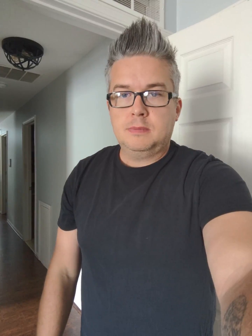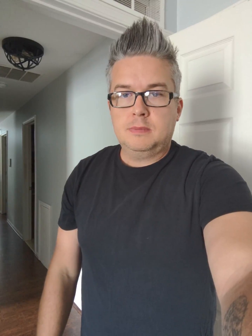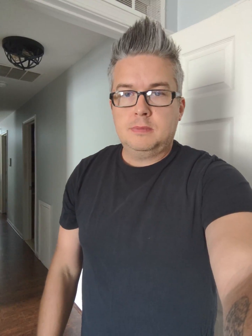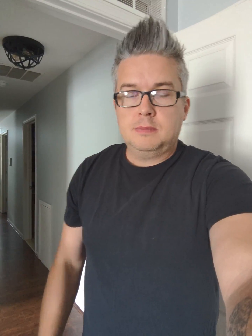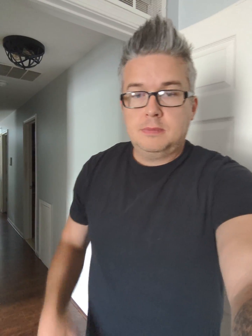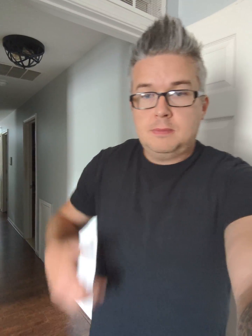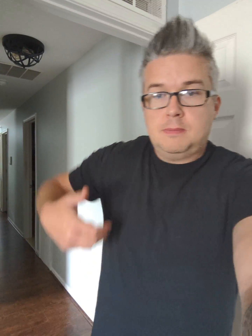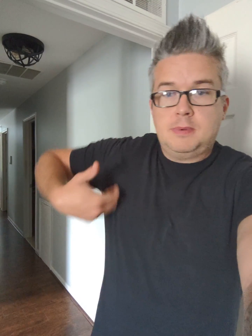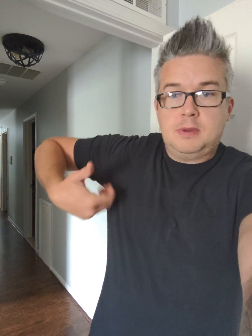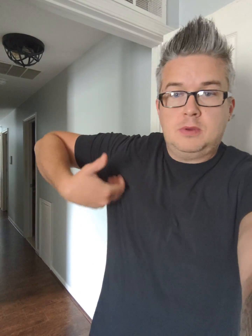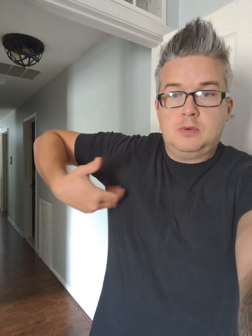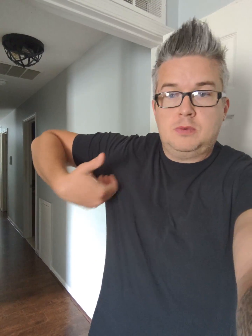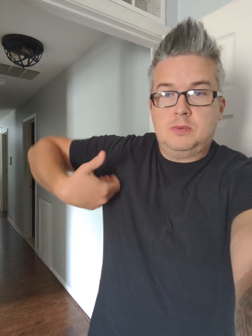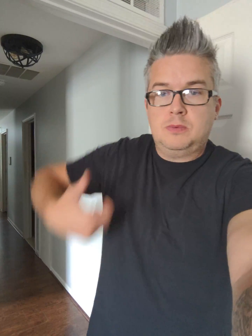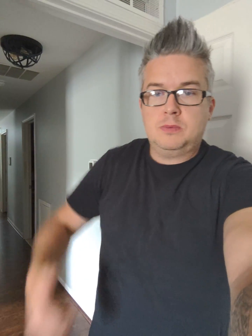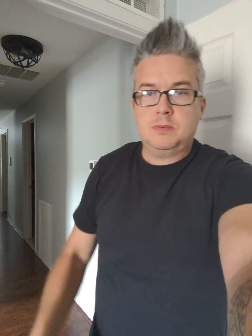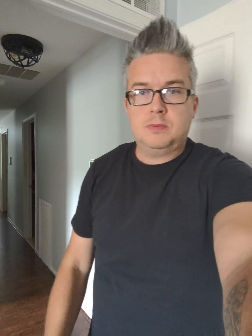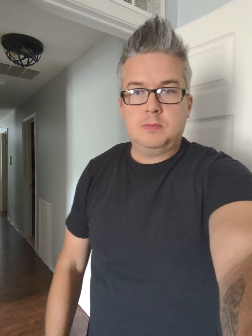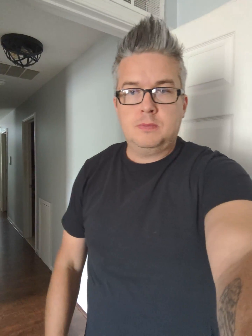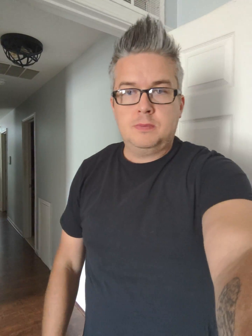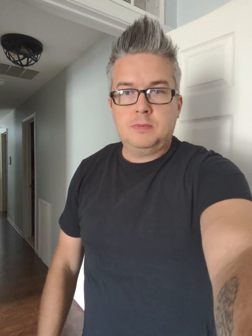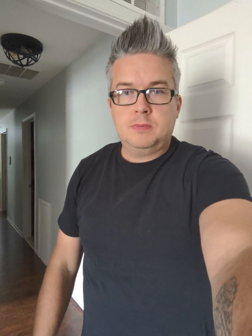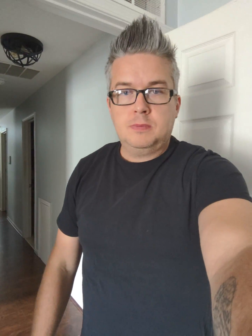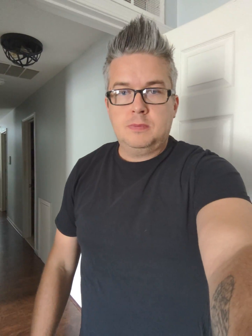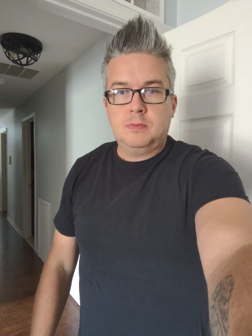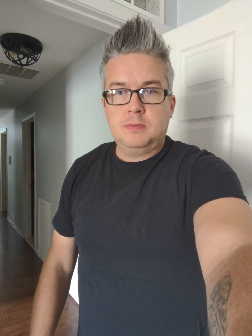monkey